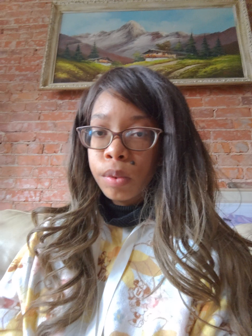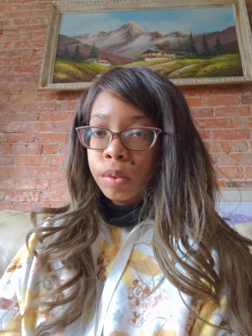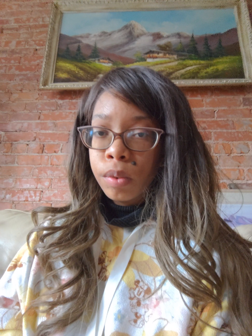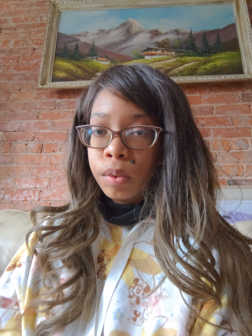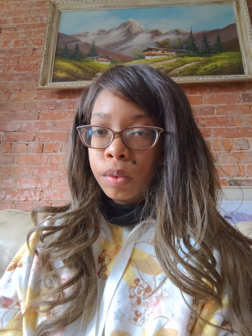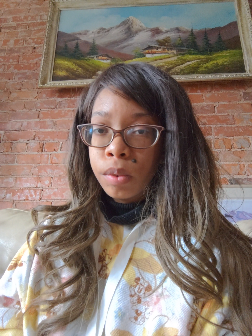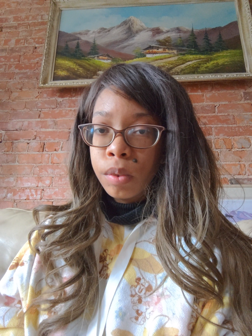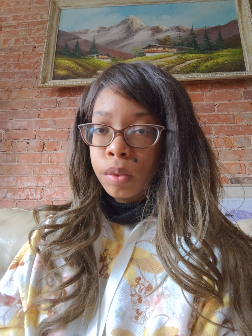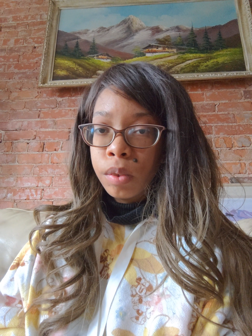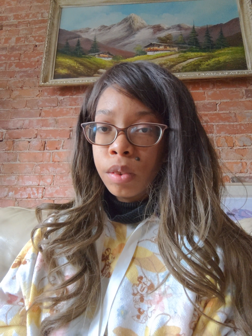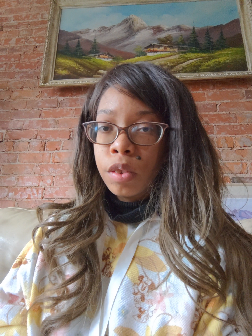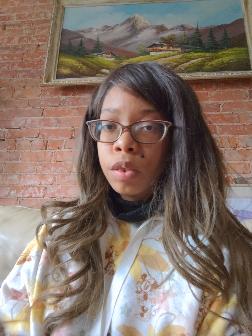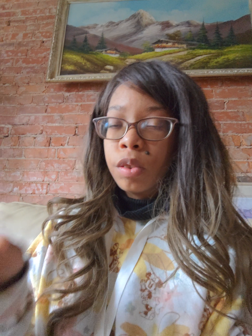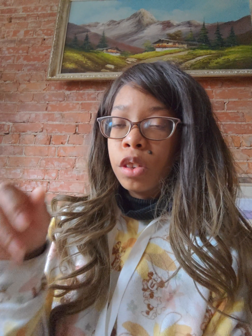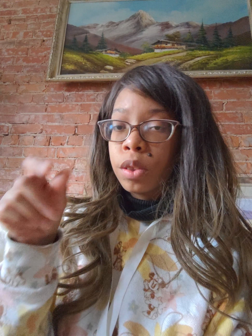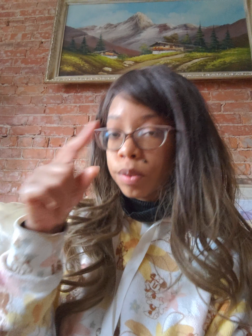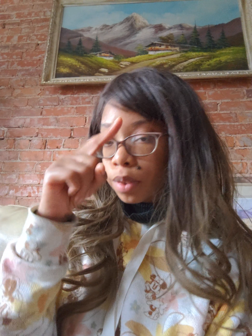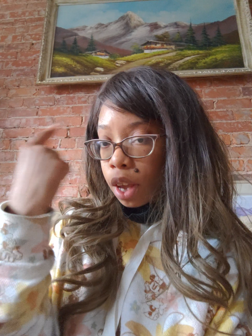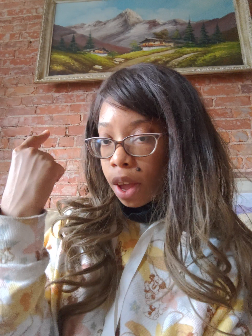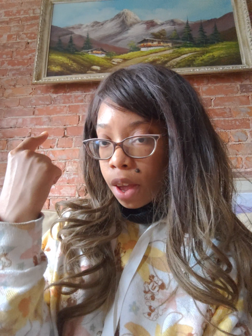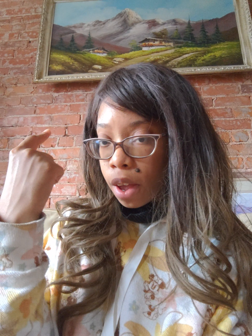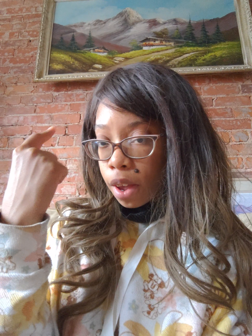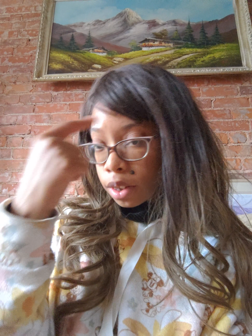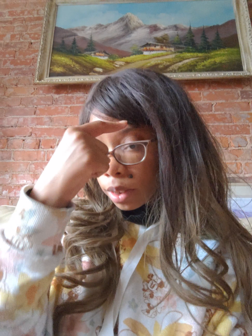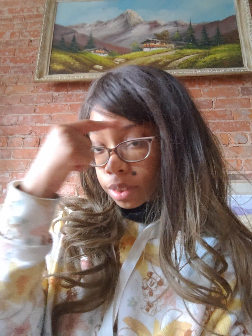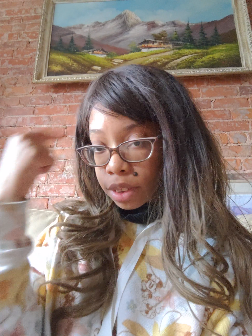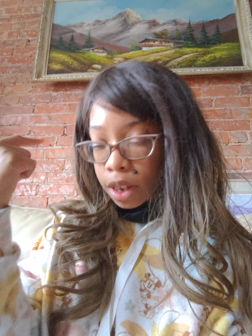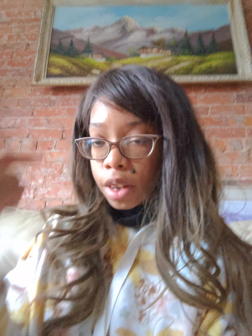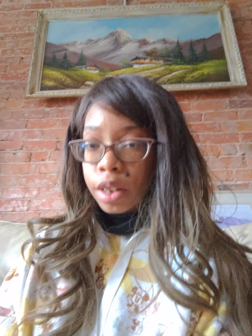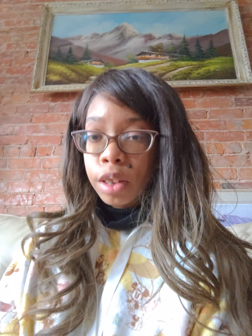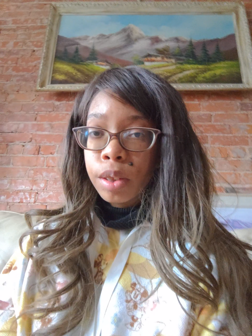black